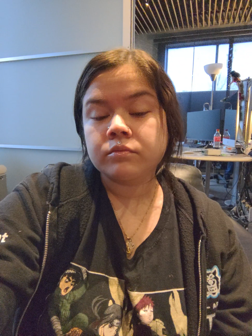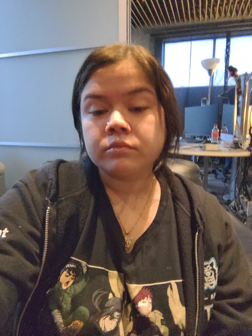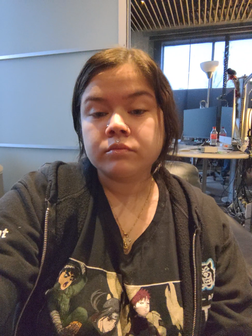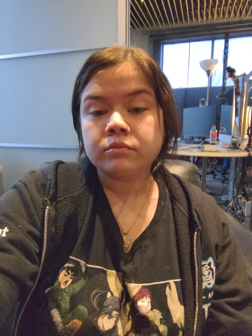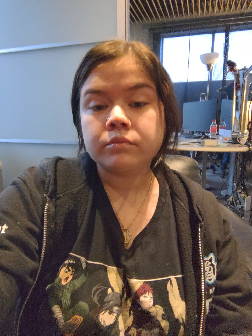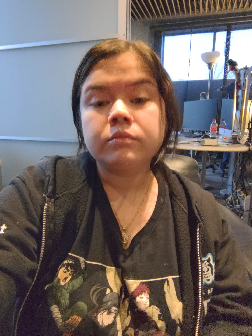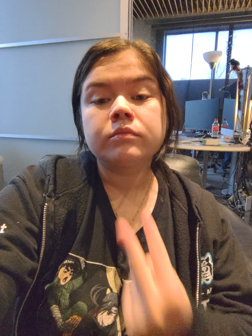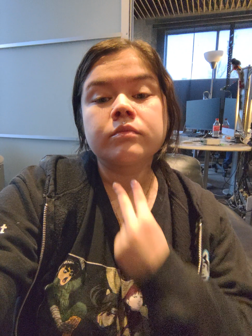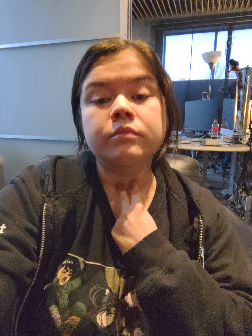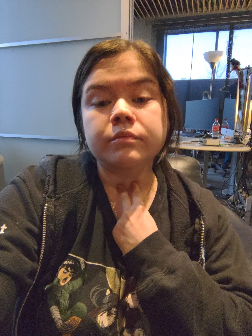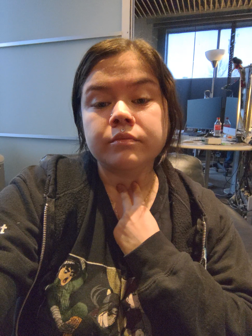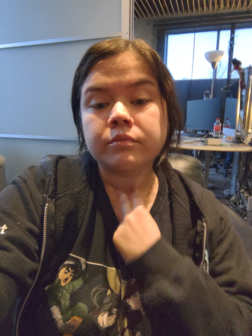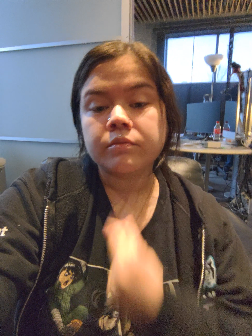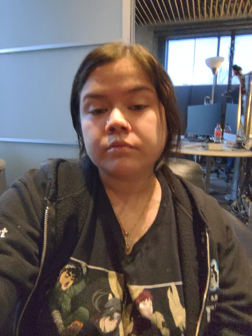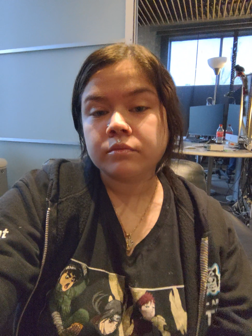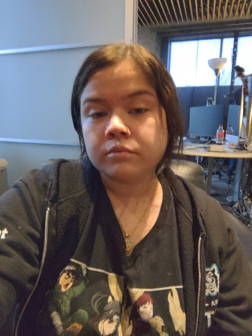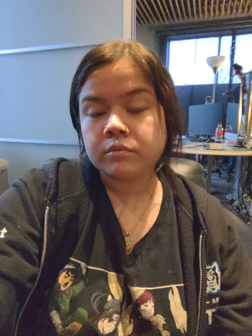stuck